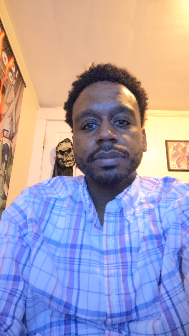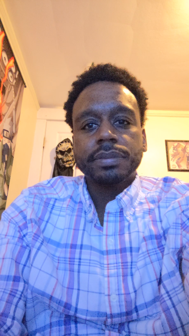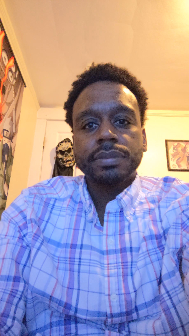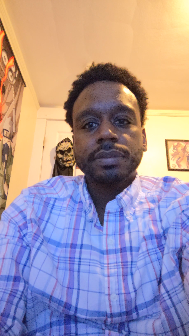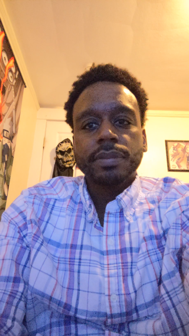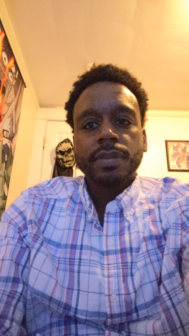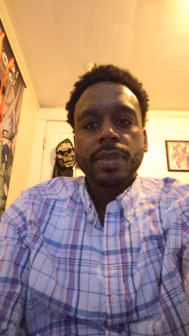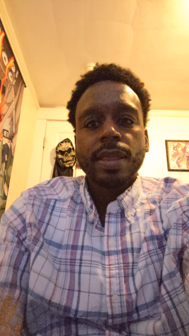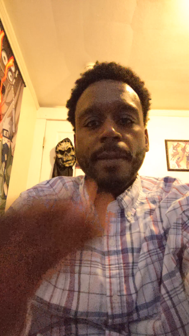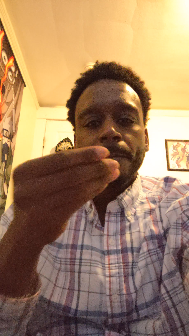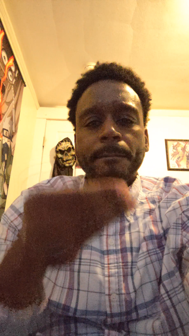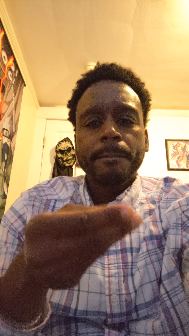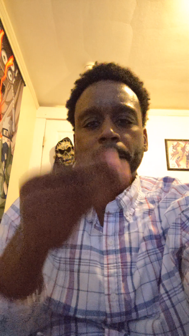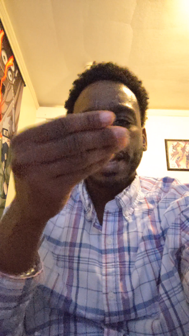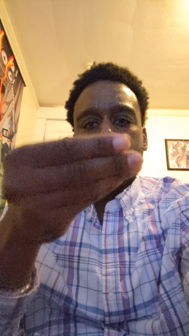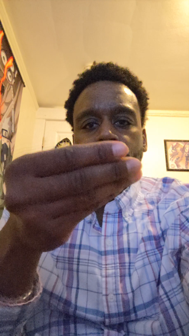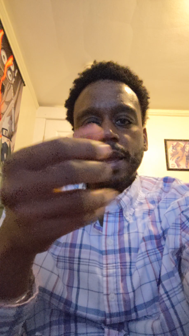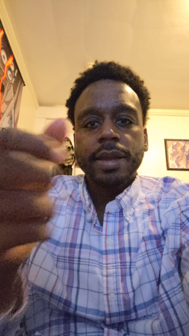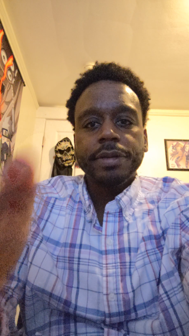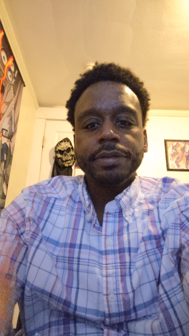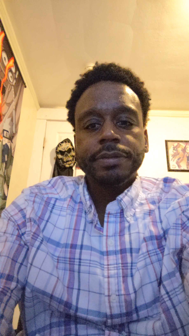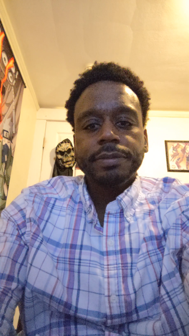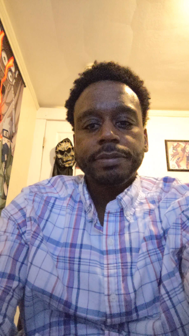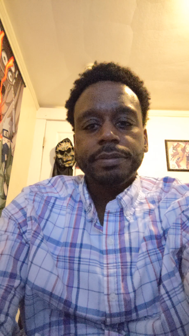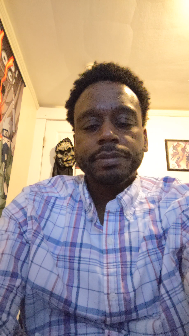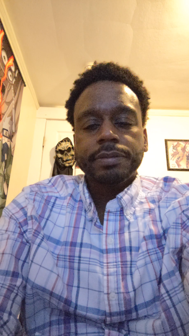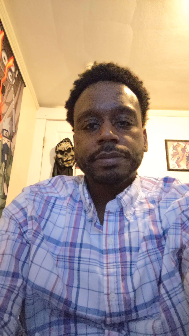buy